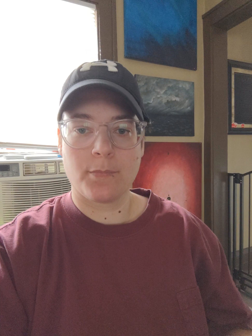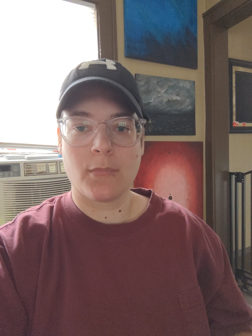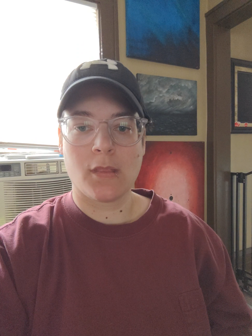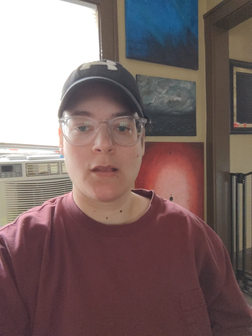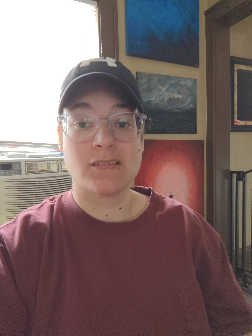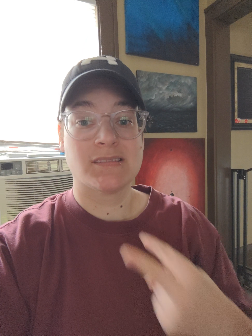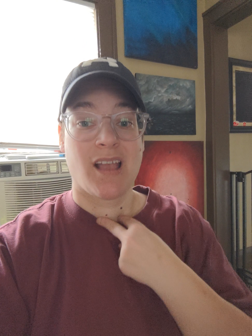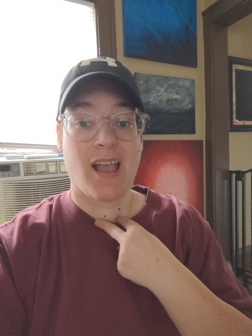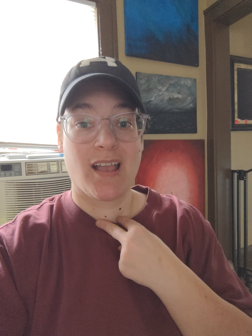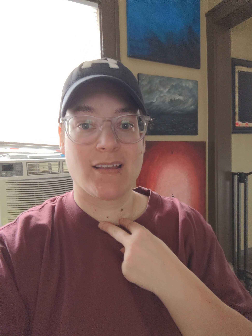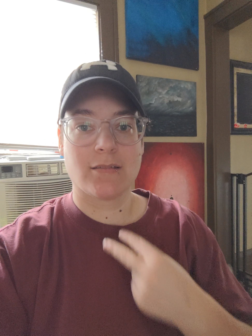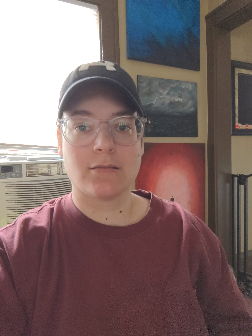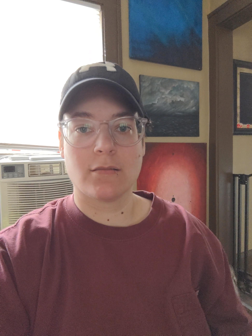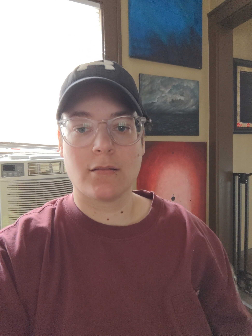stuck